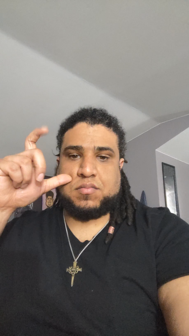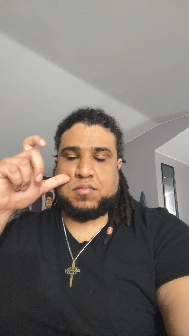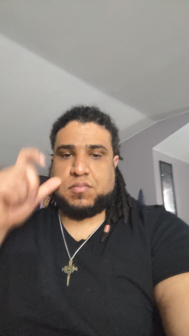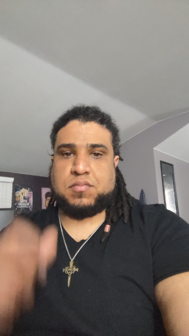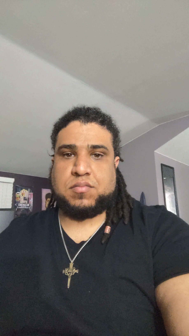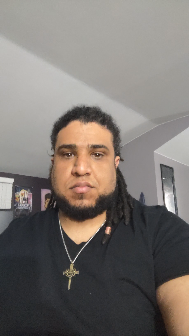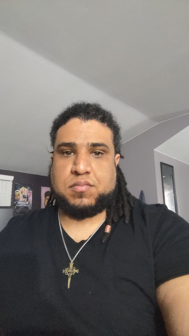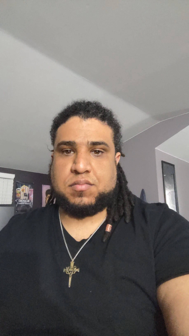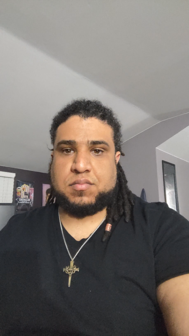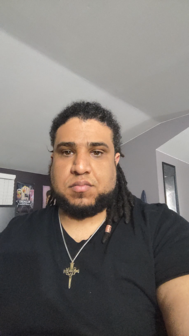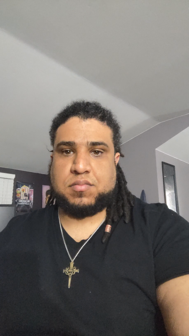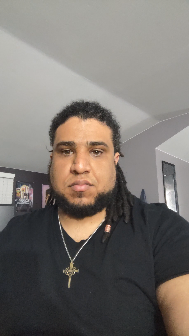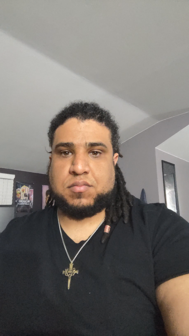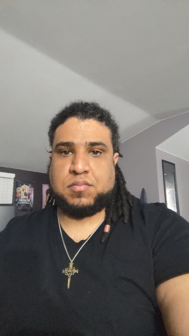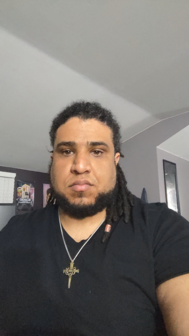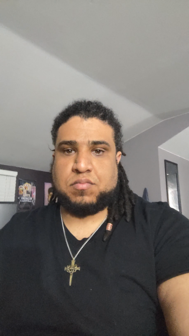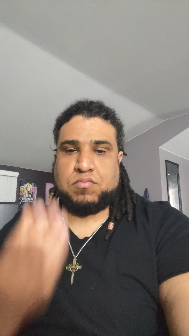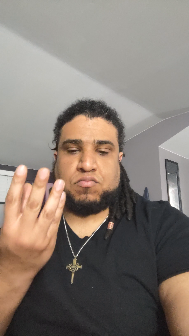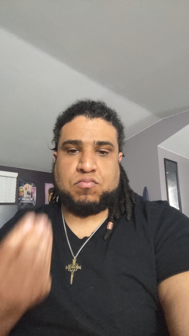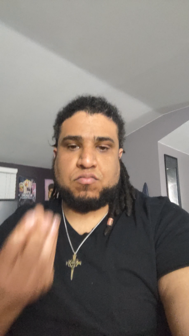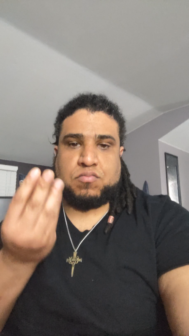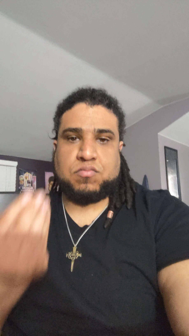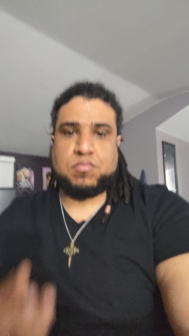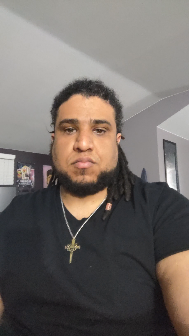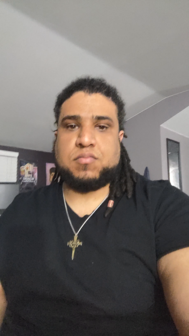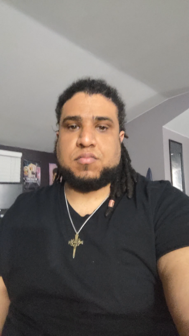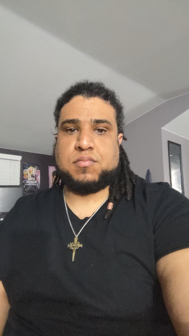gentle